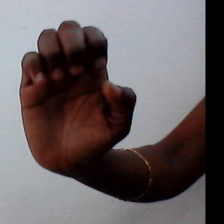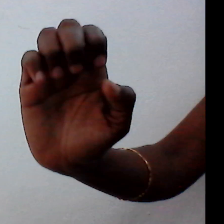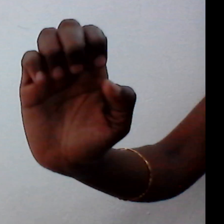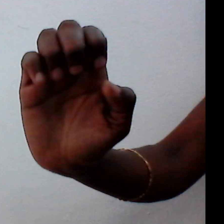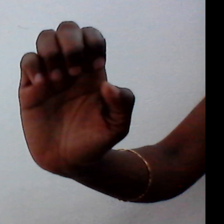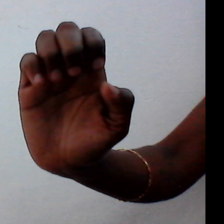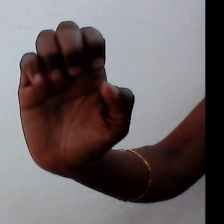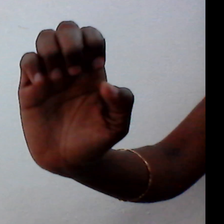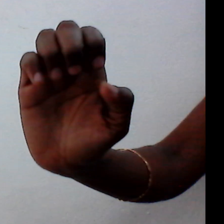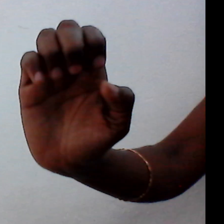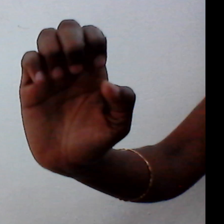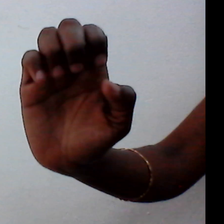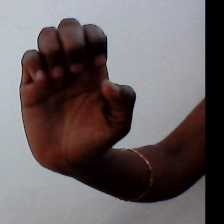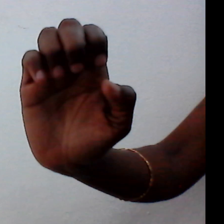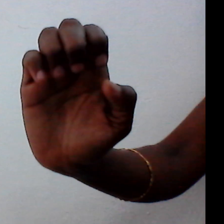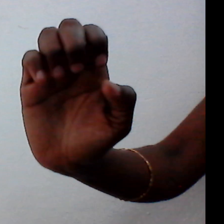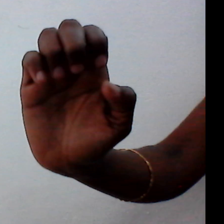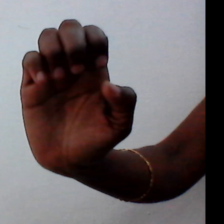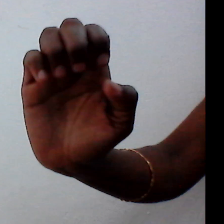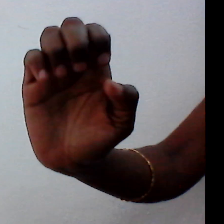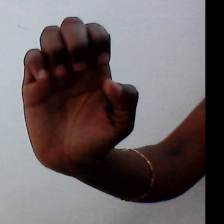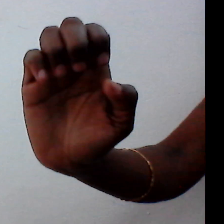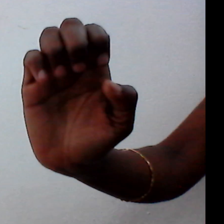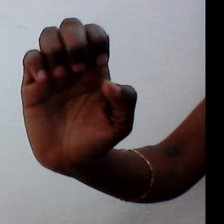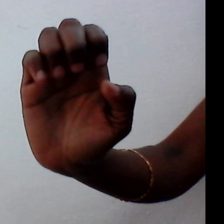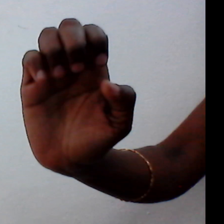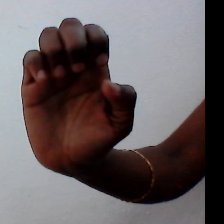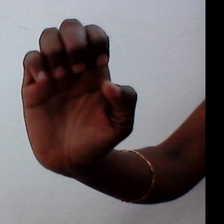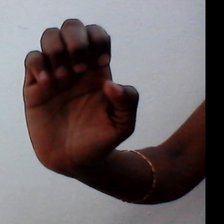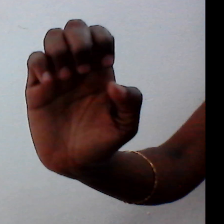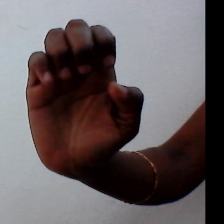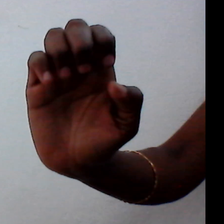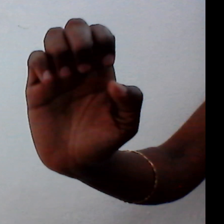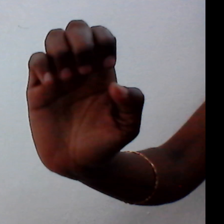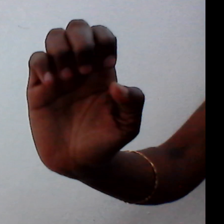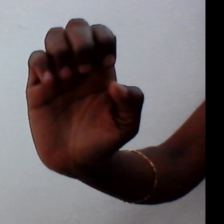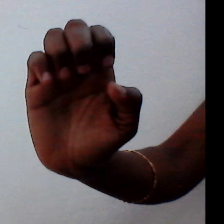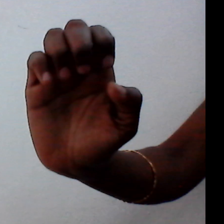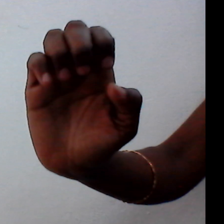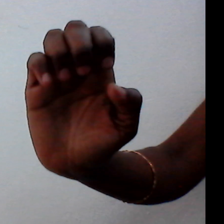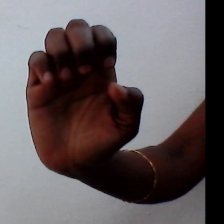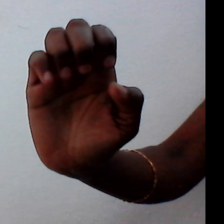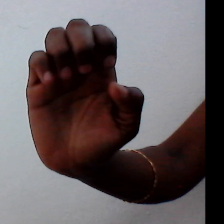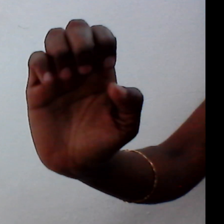ഇ